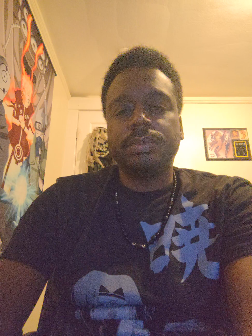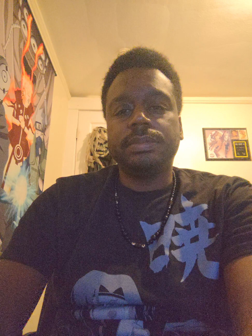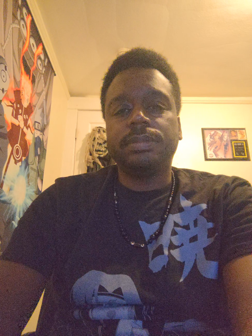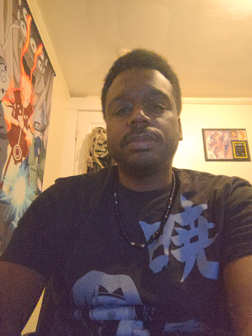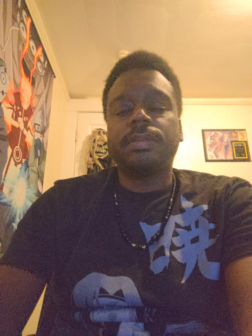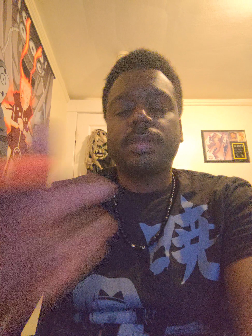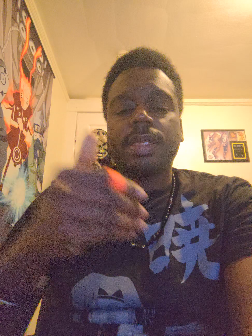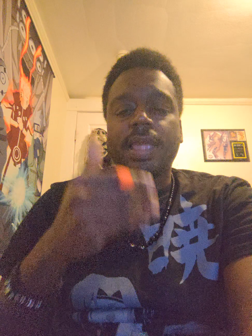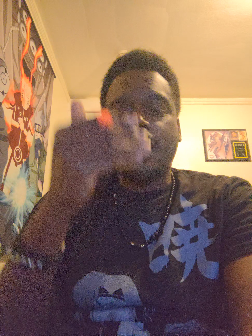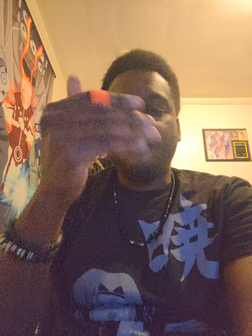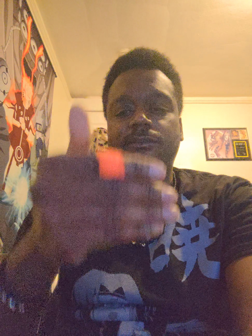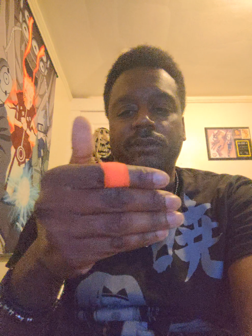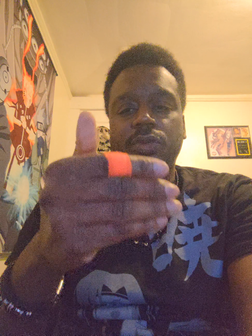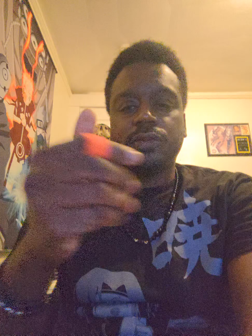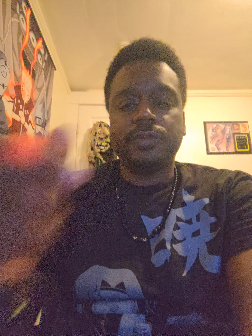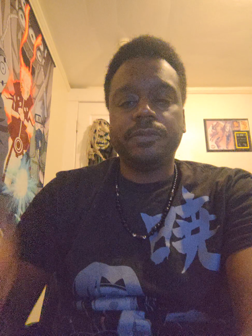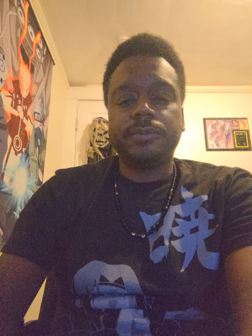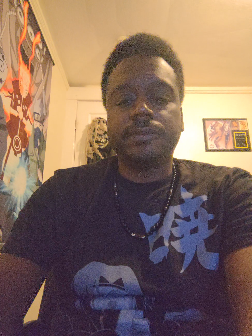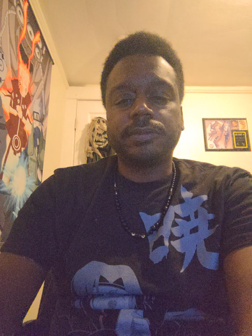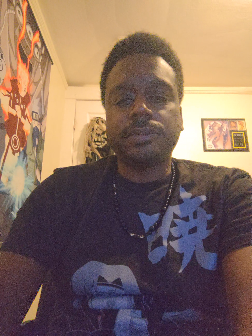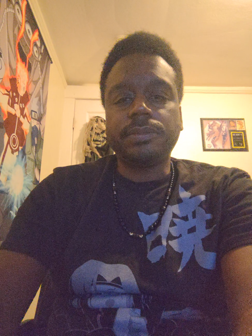after